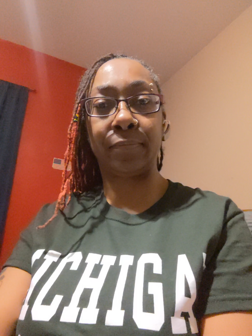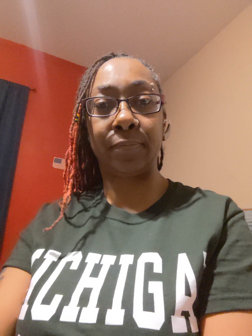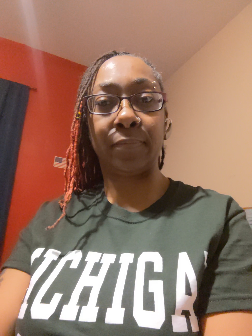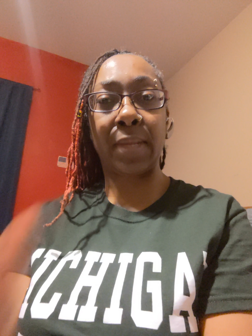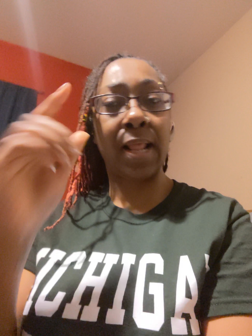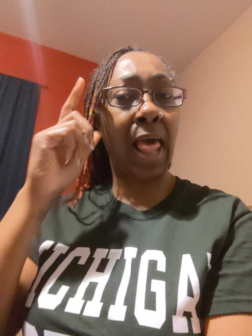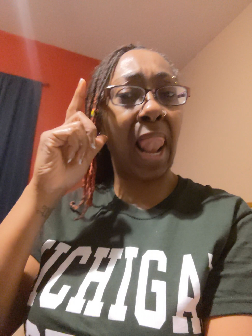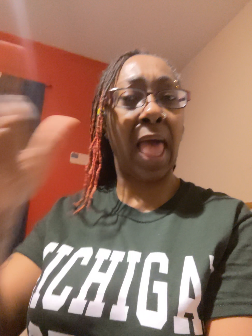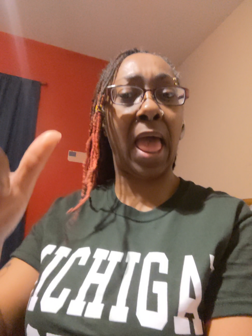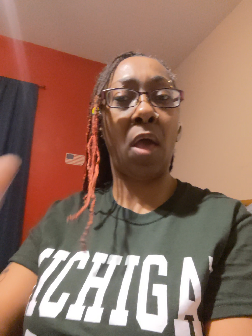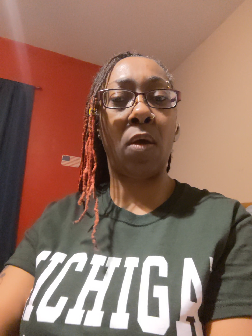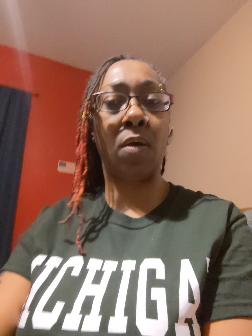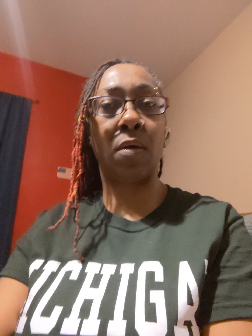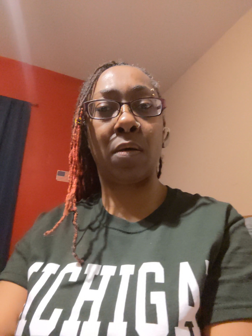loud